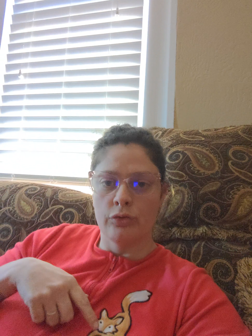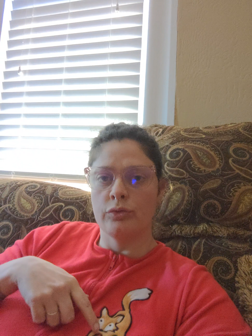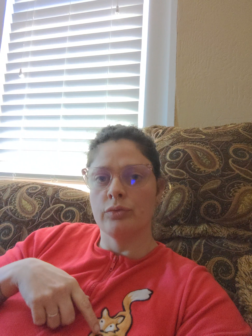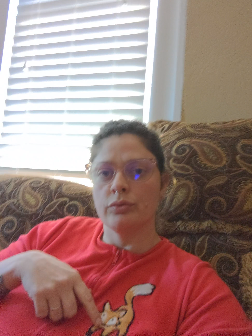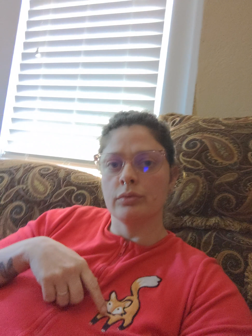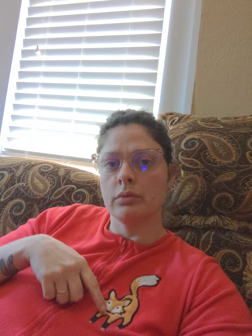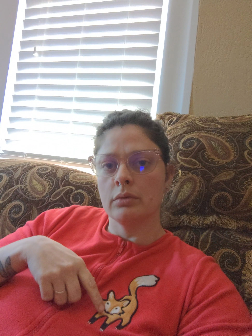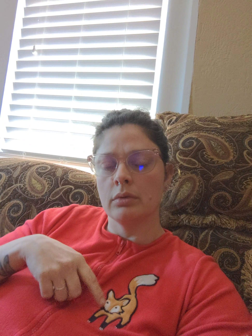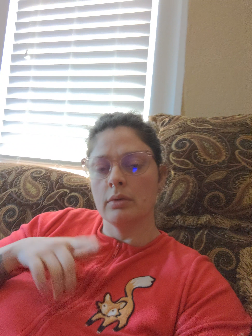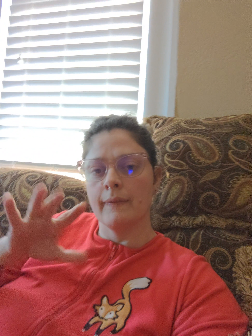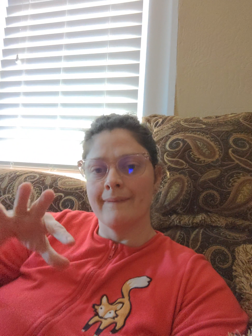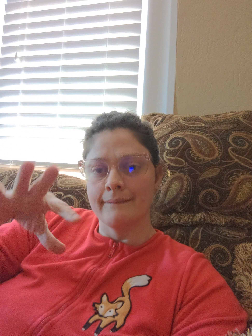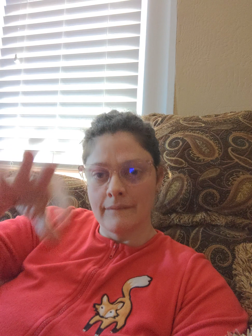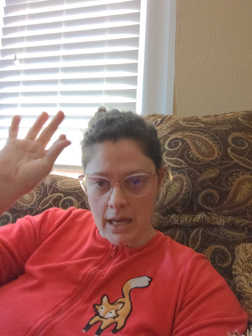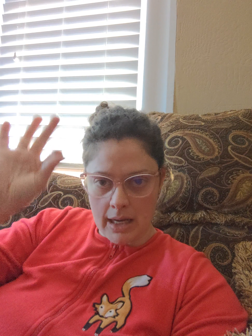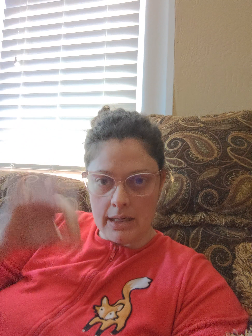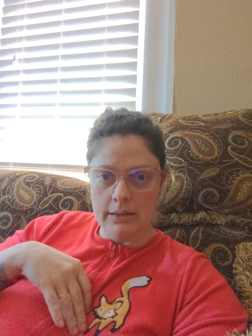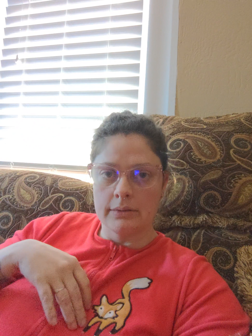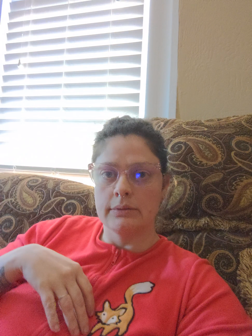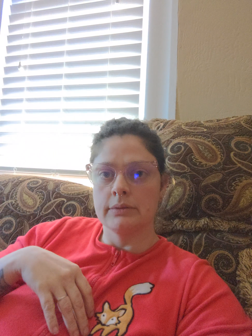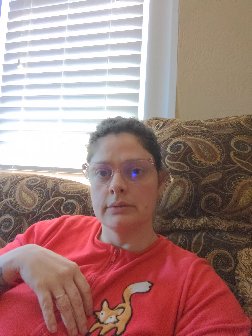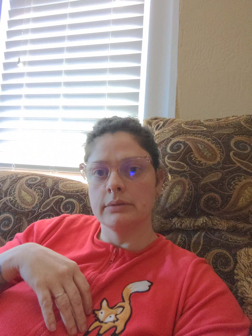find